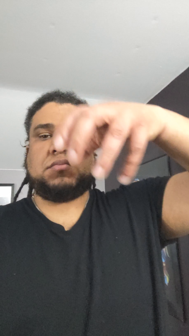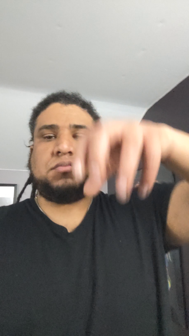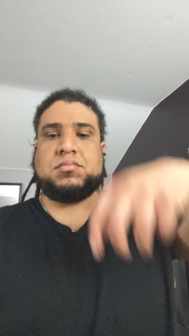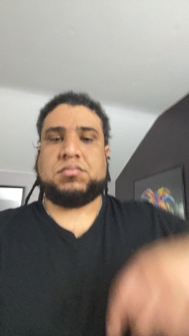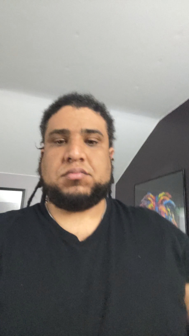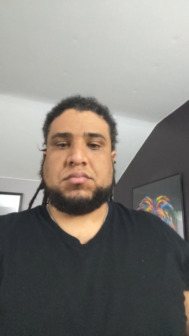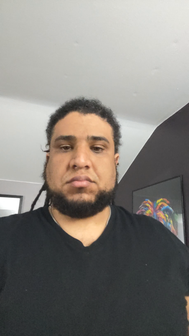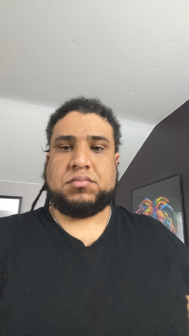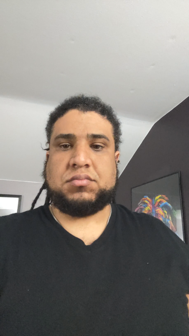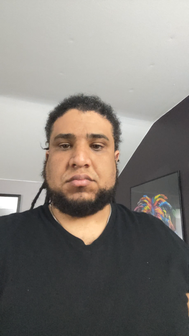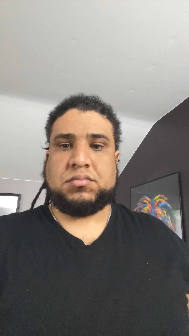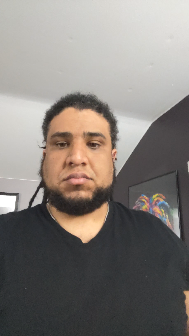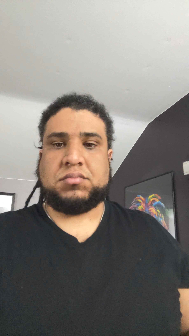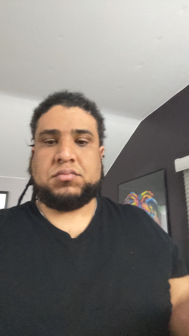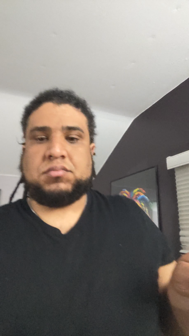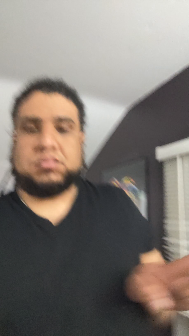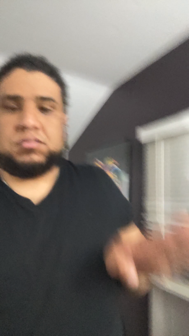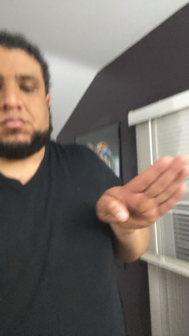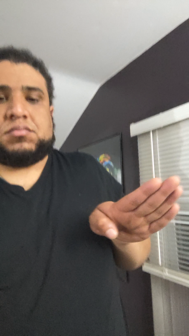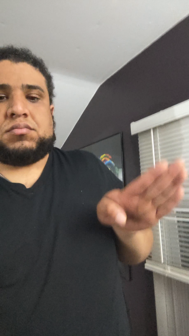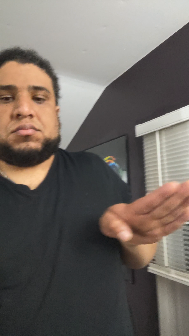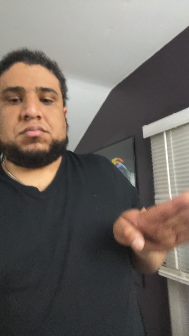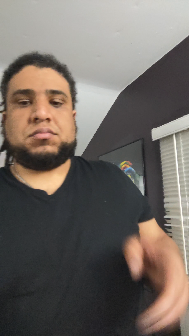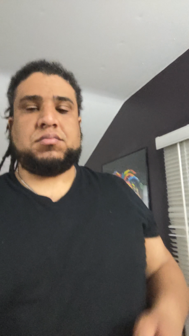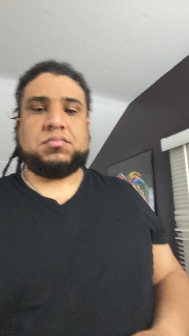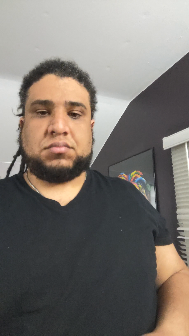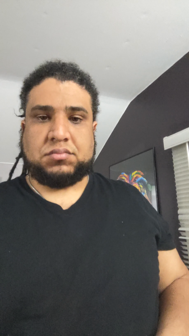penguin